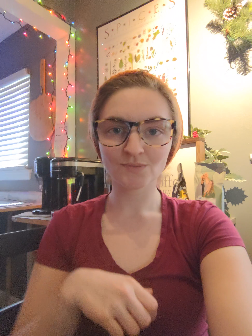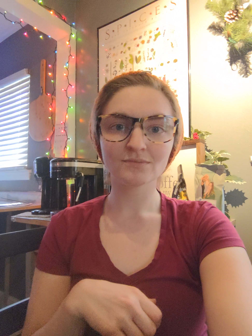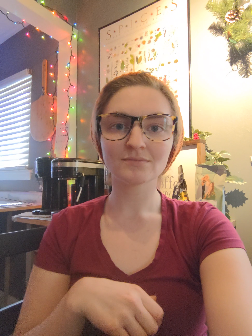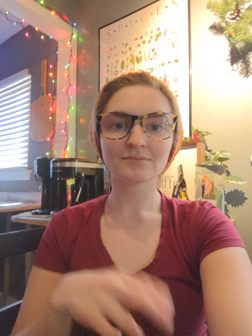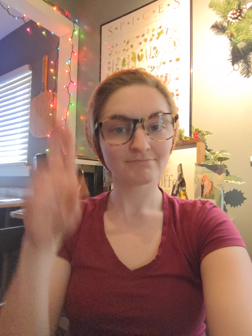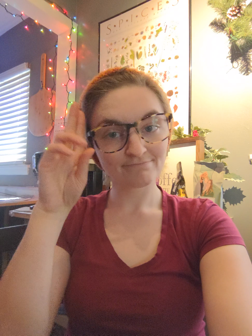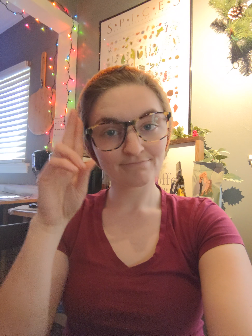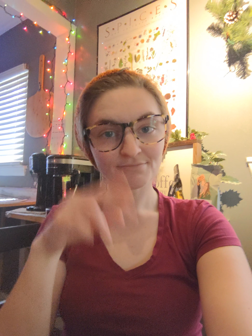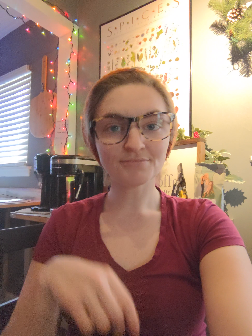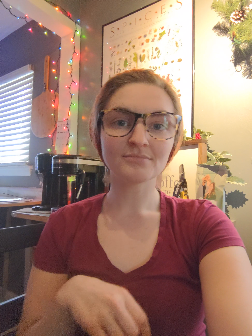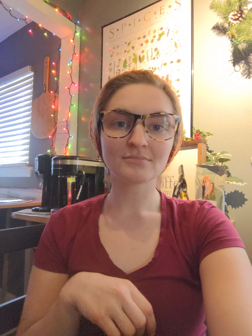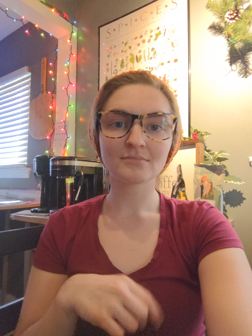uncle